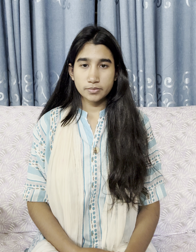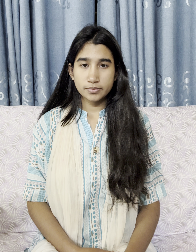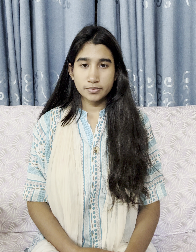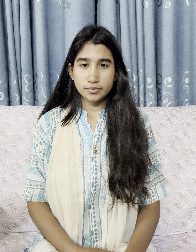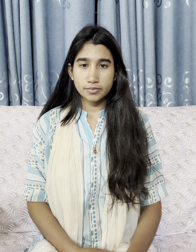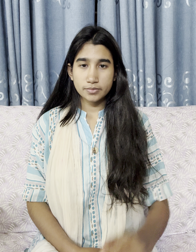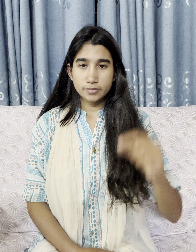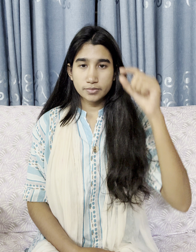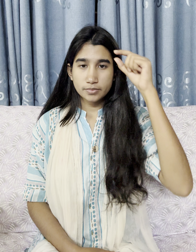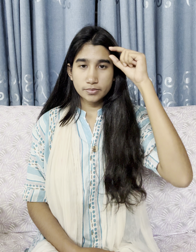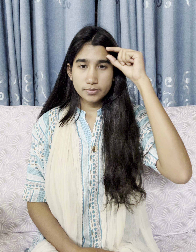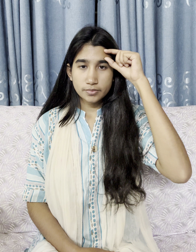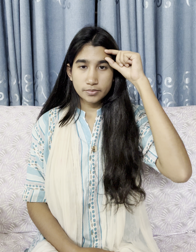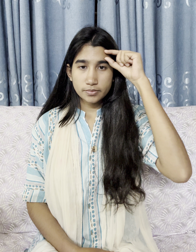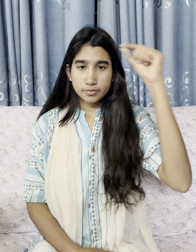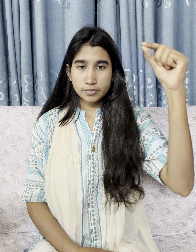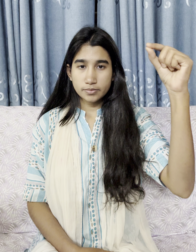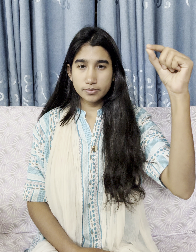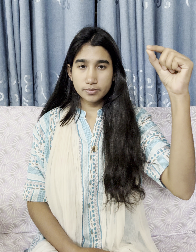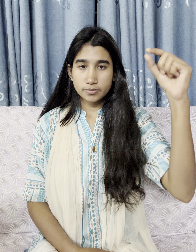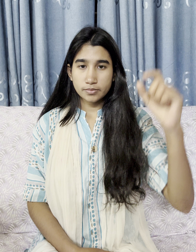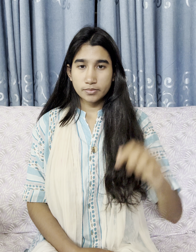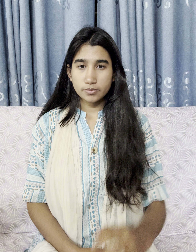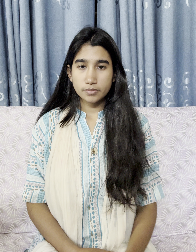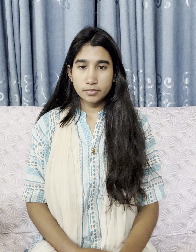চিন্তা